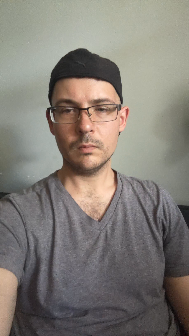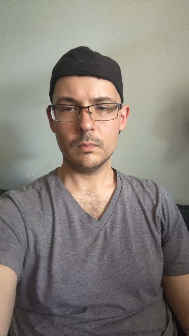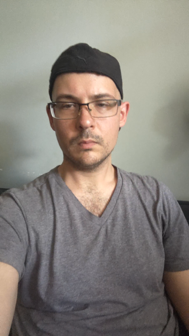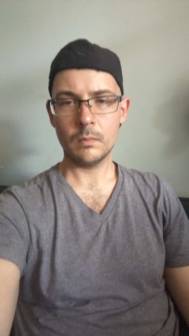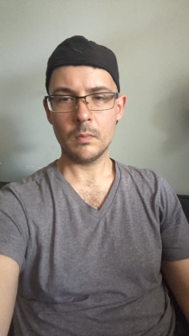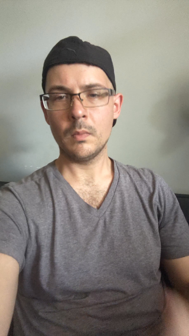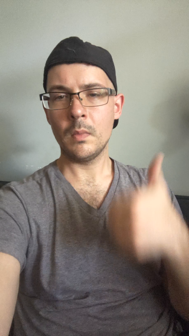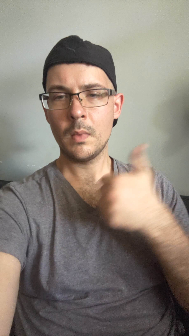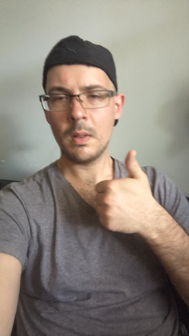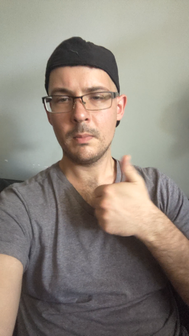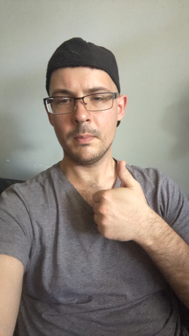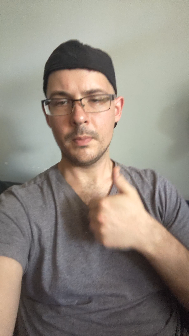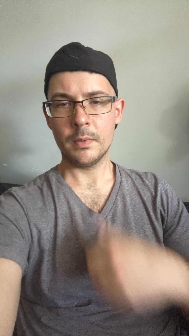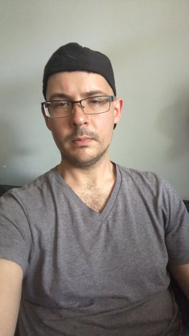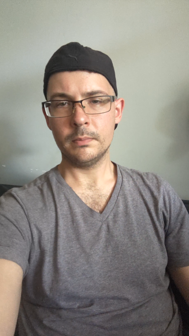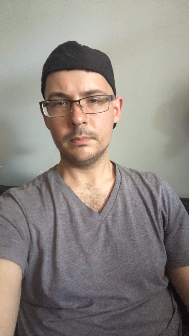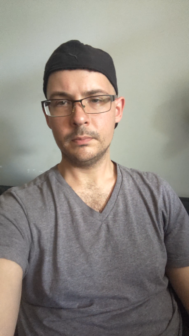help